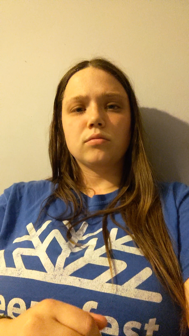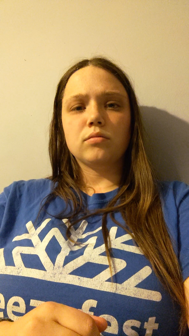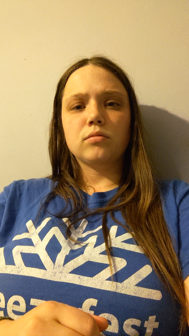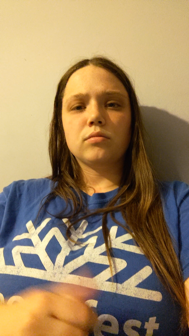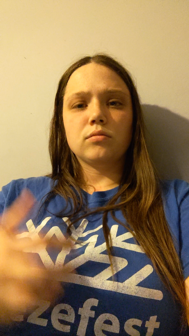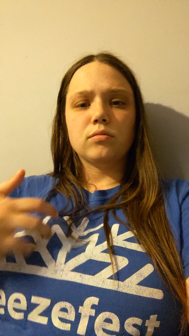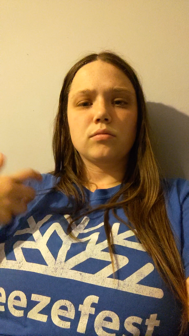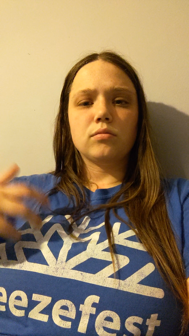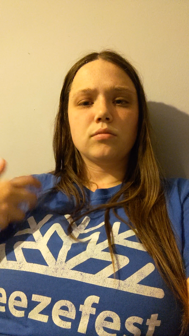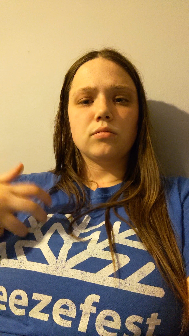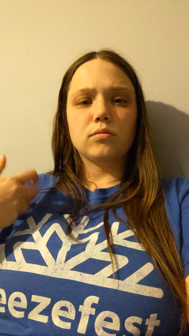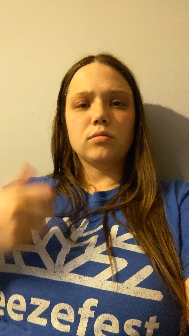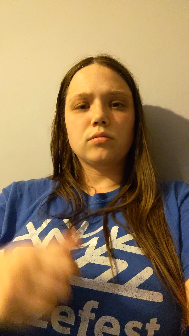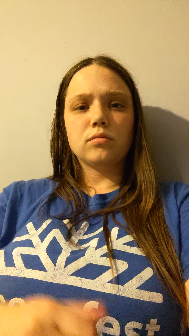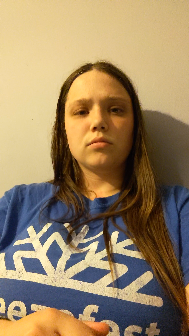monkey